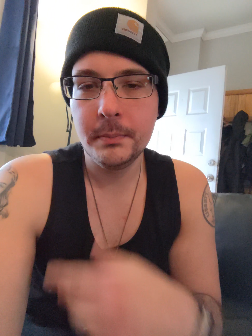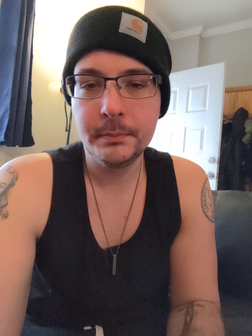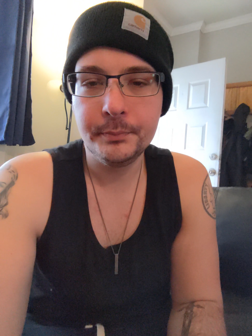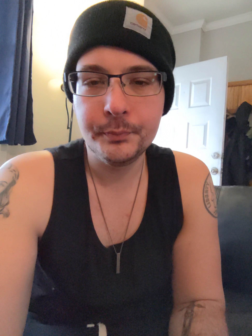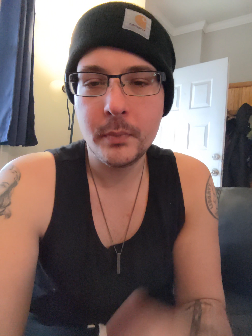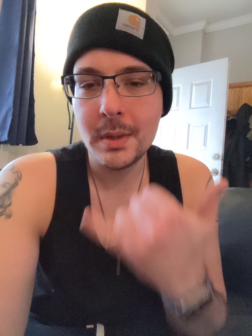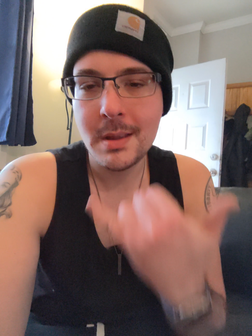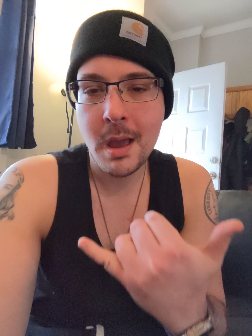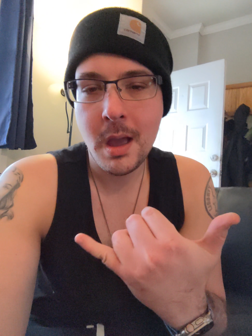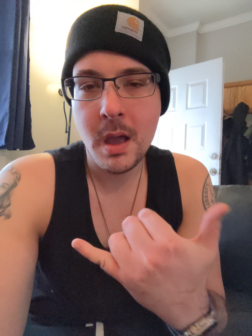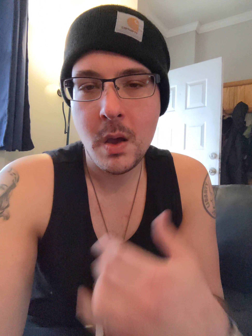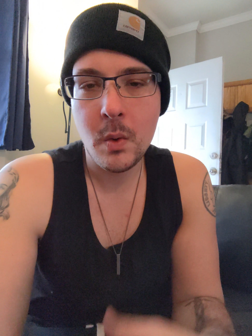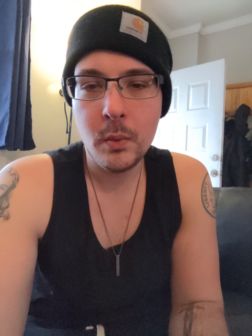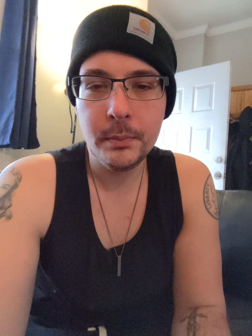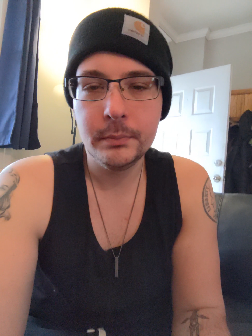now